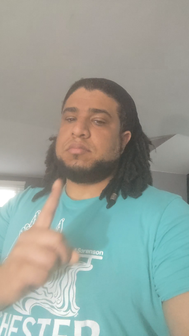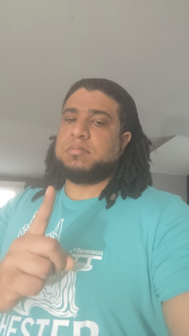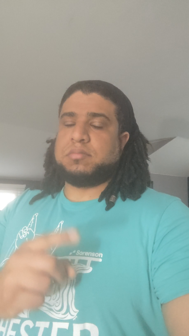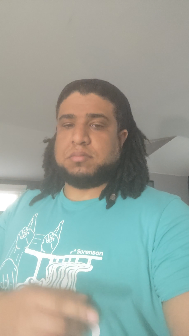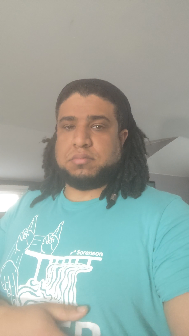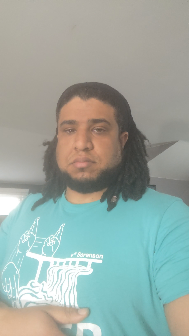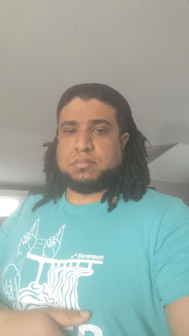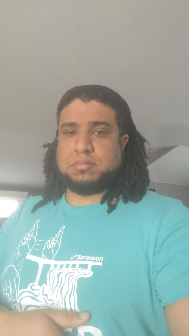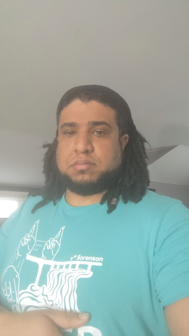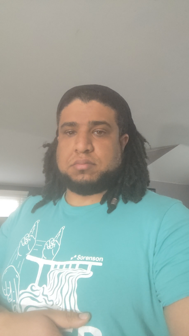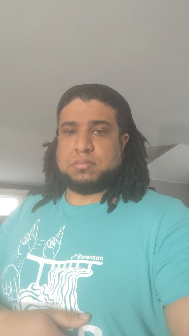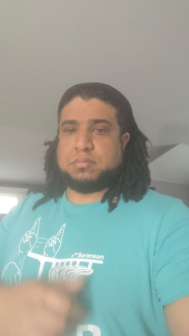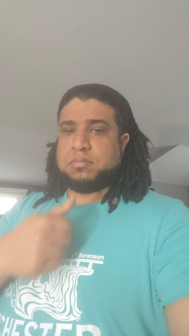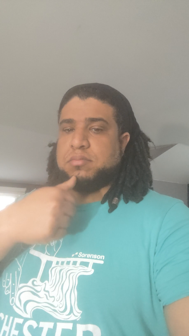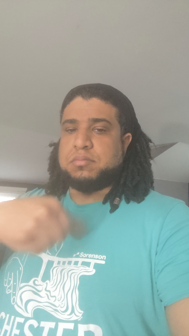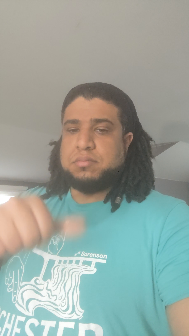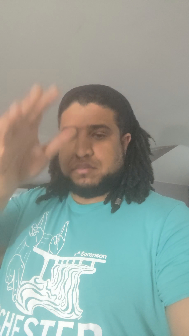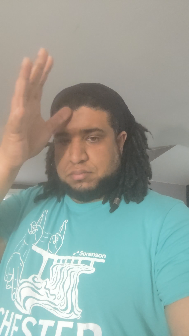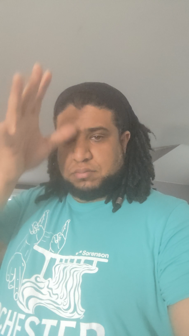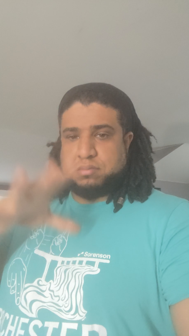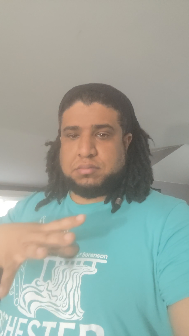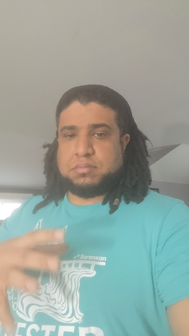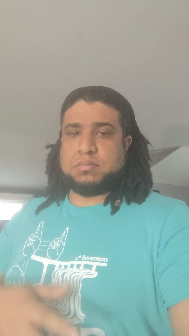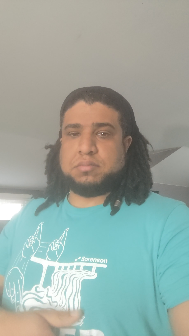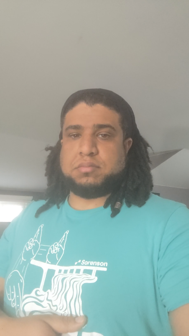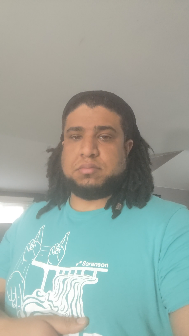mailman